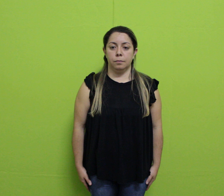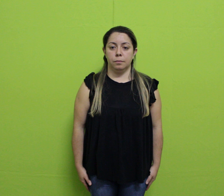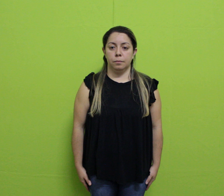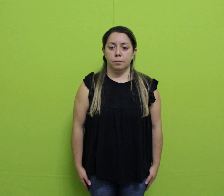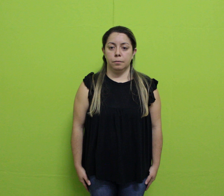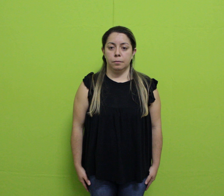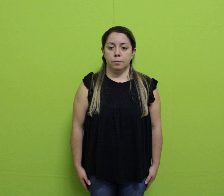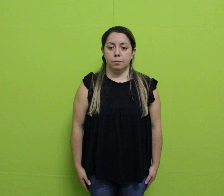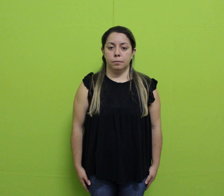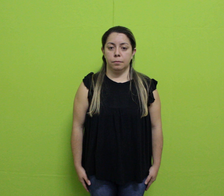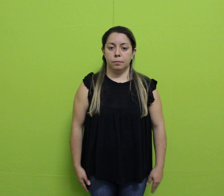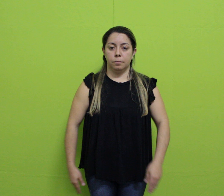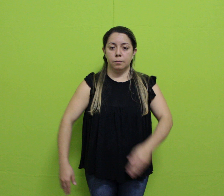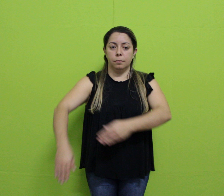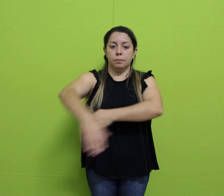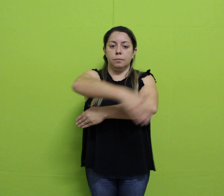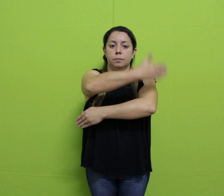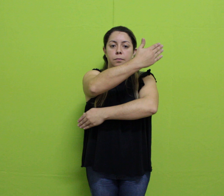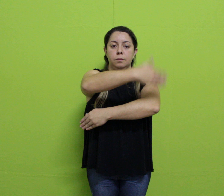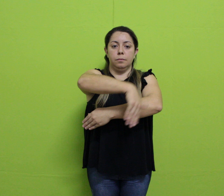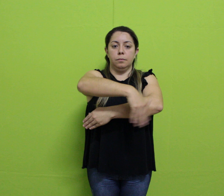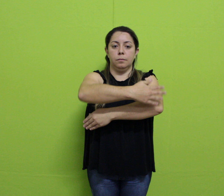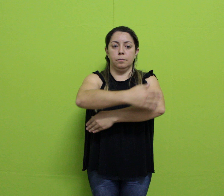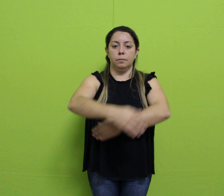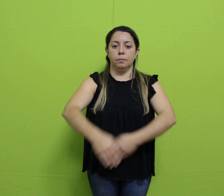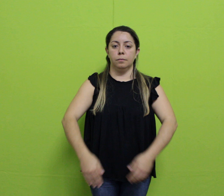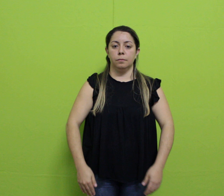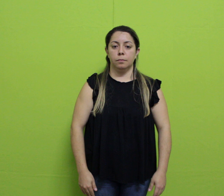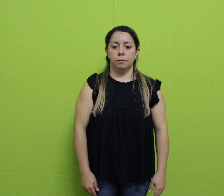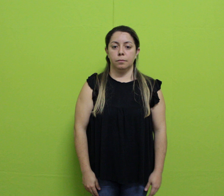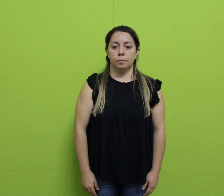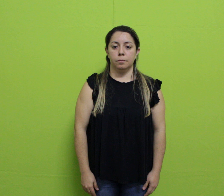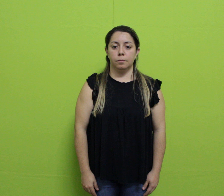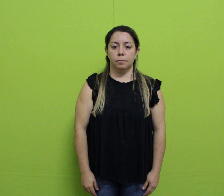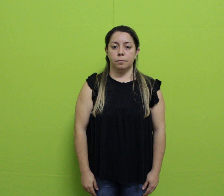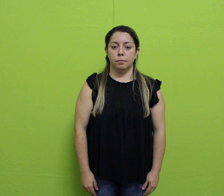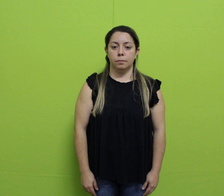esquina